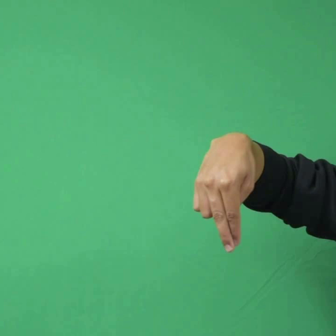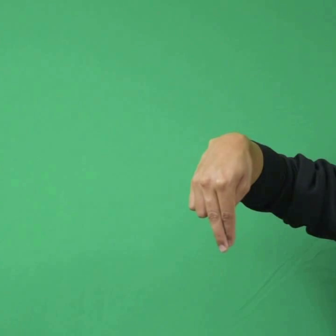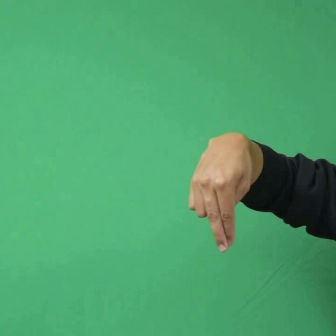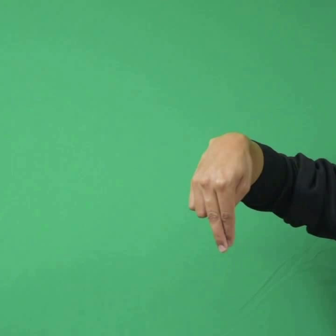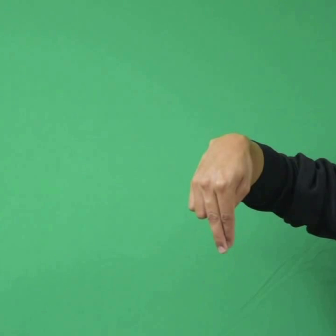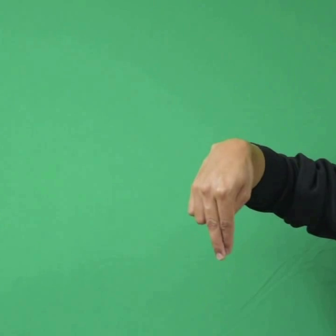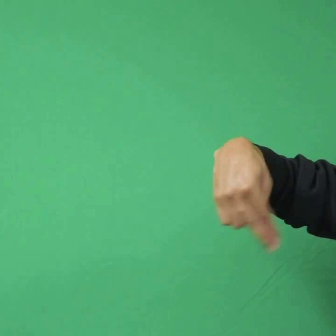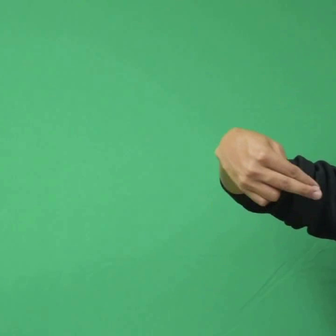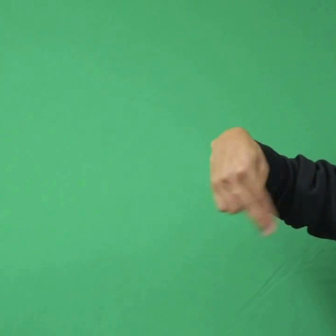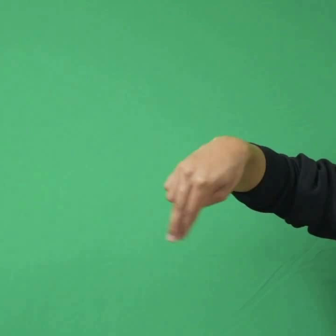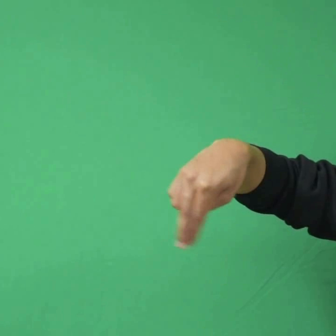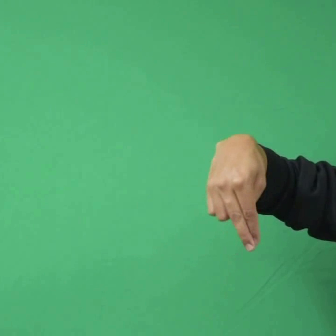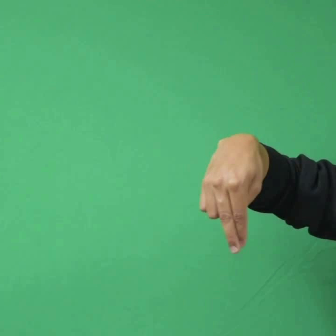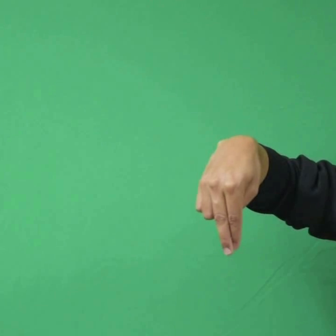Ñ